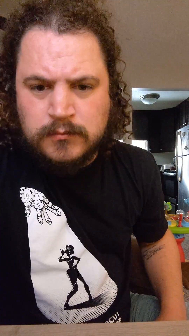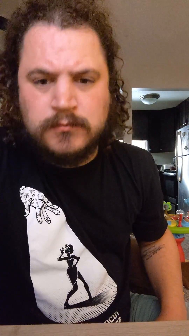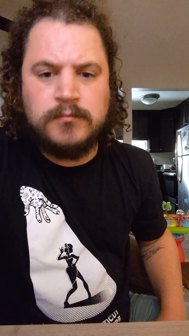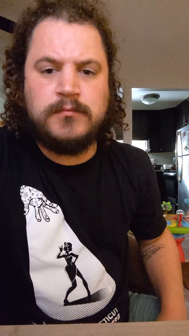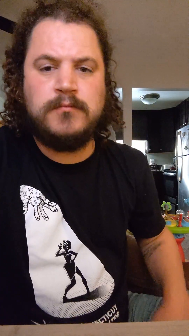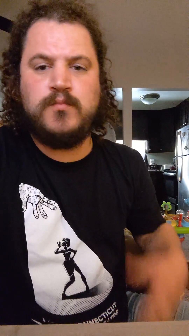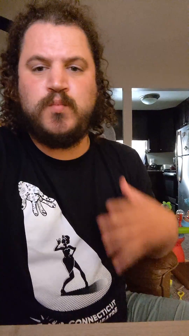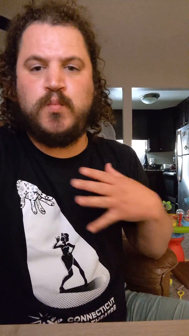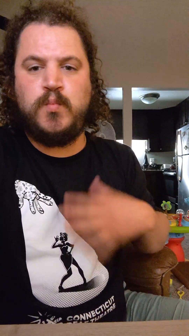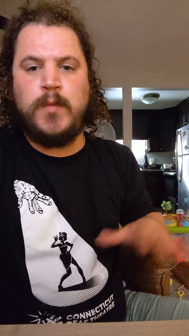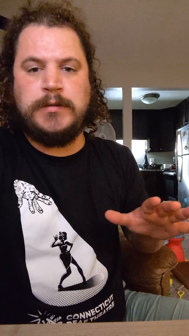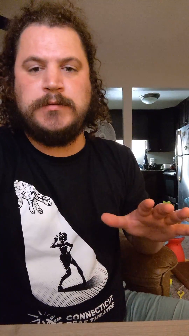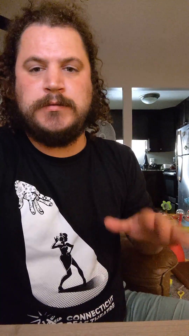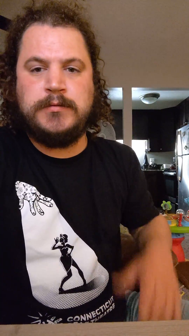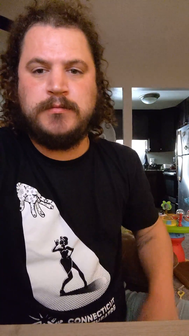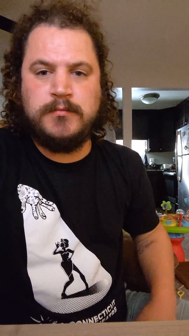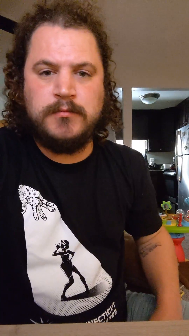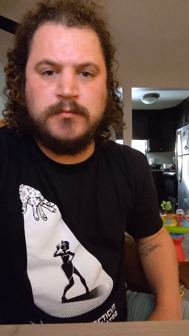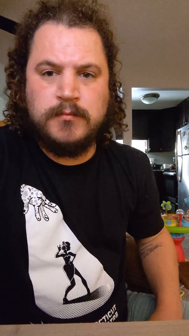dress